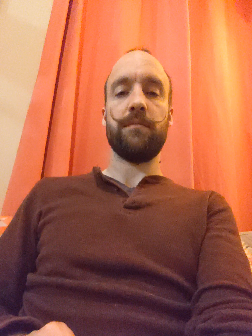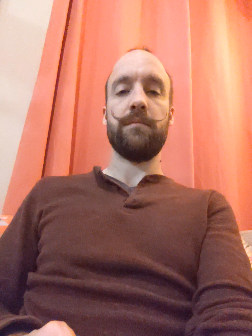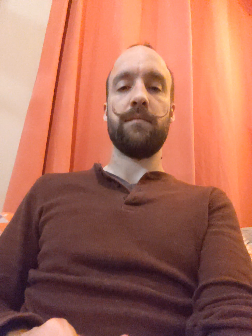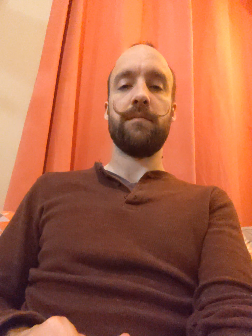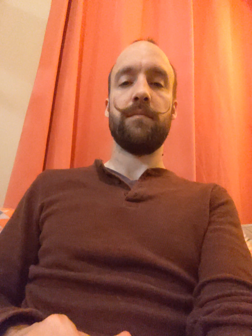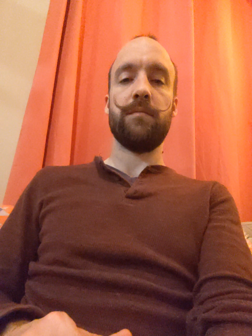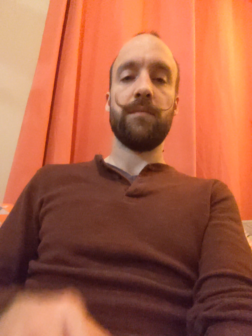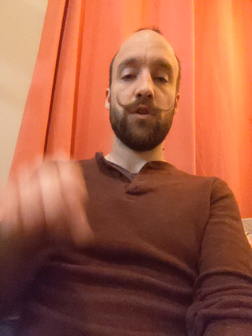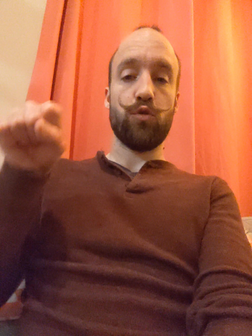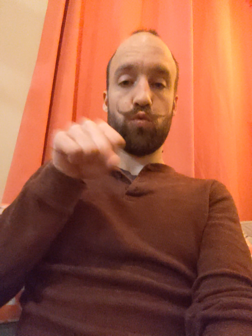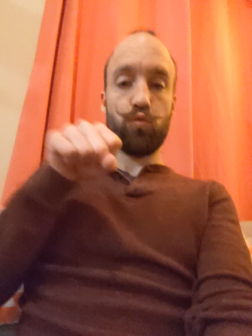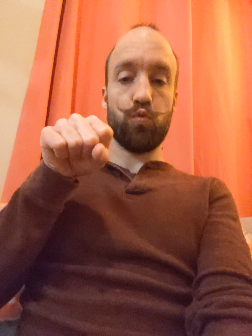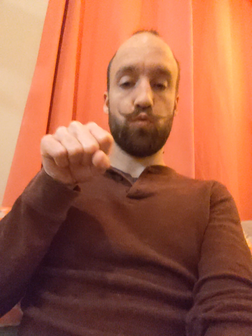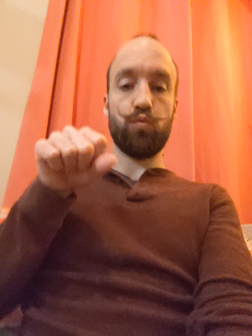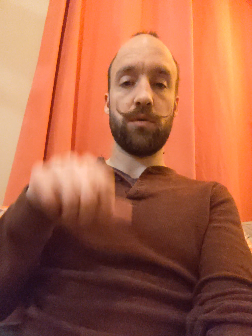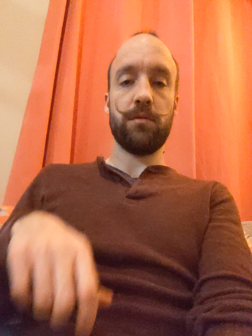shoe